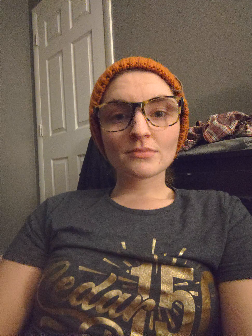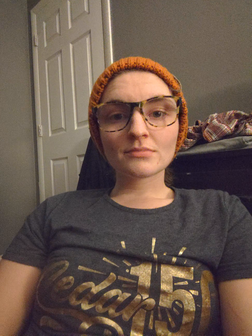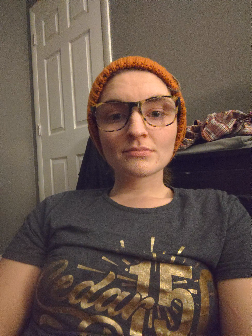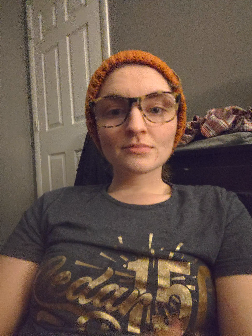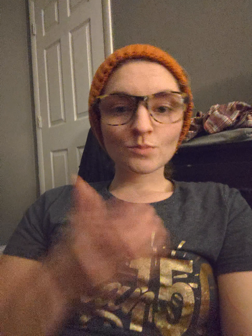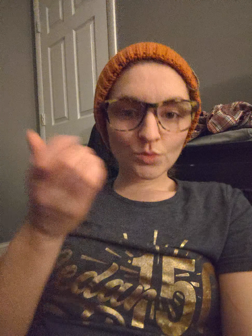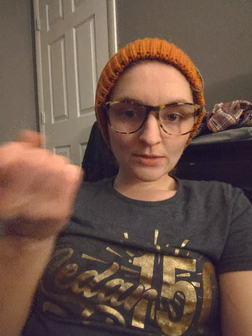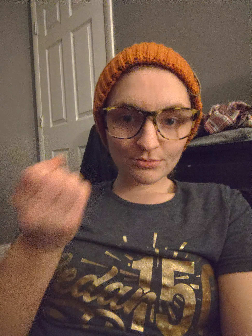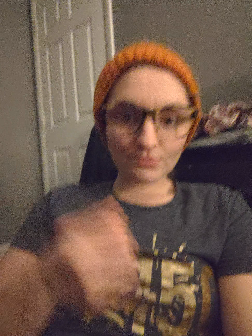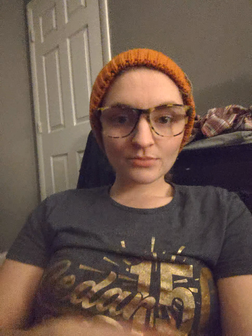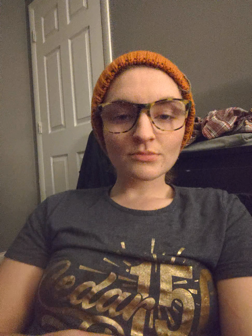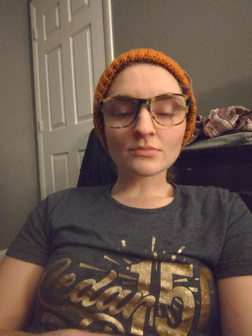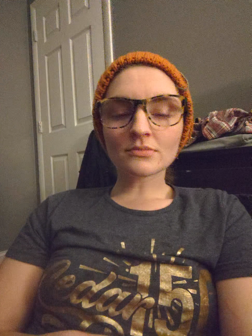drawer